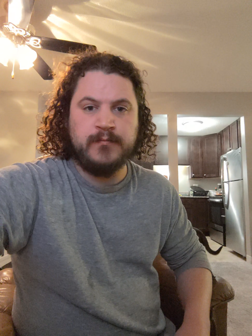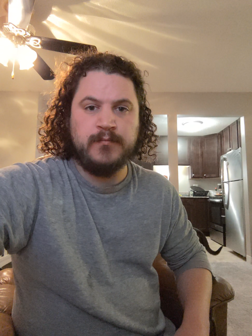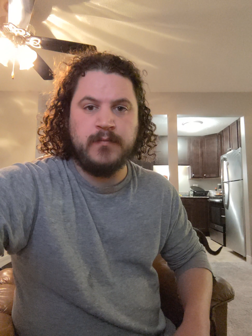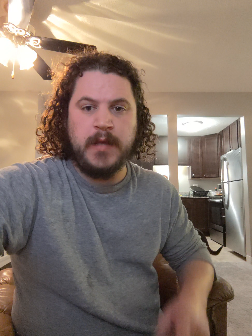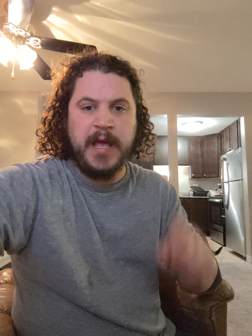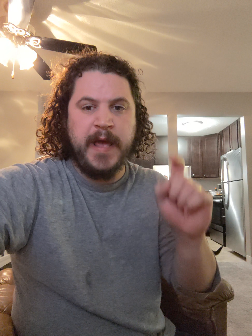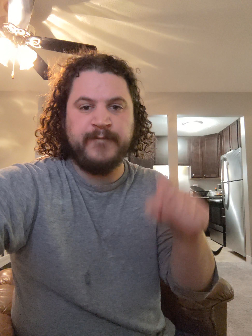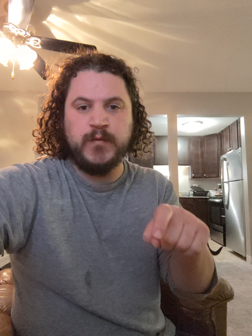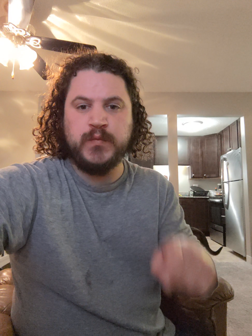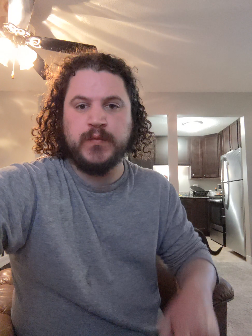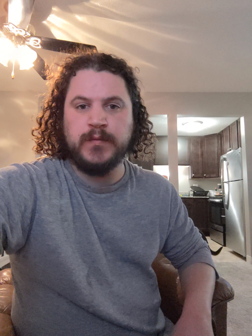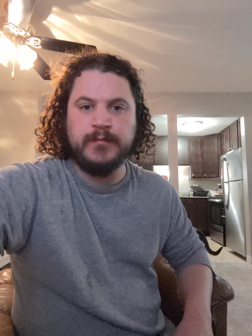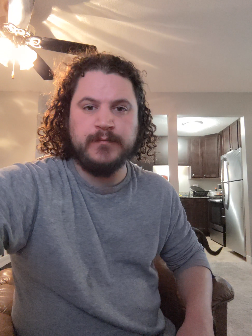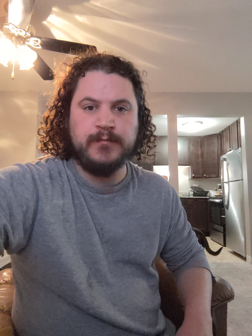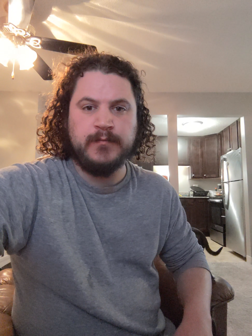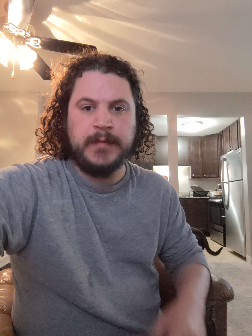have to